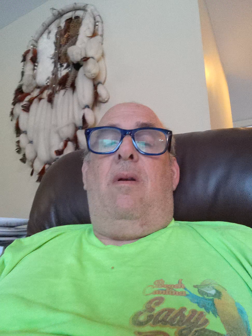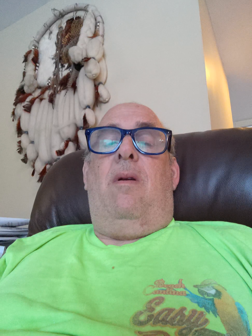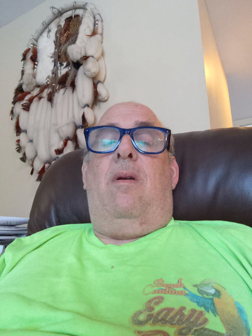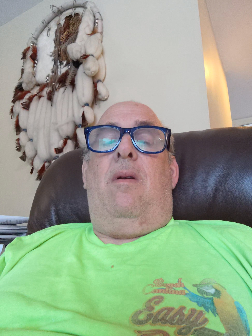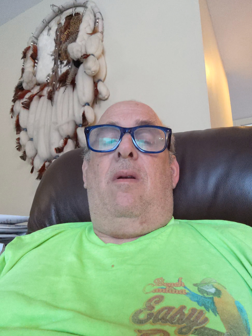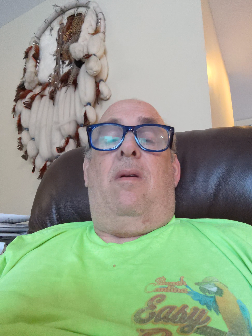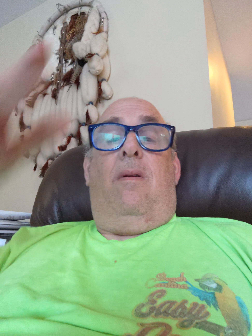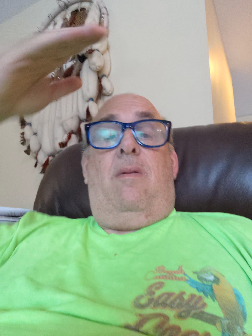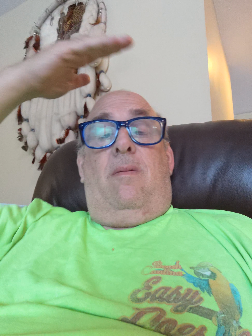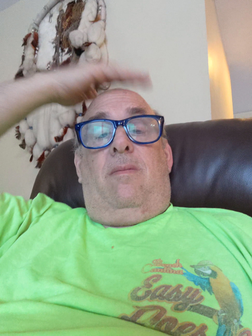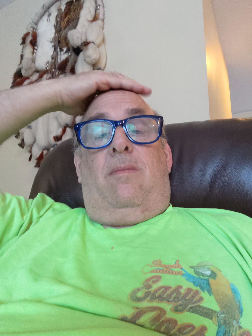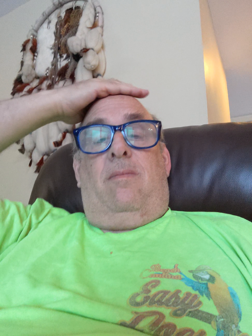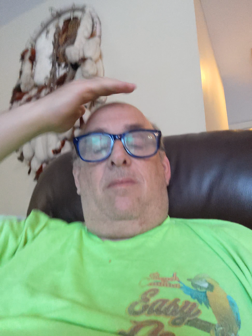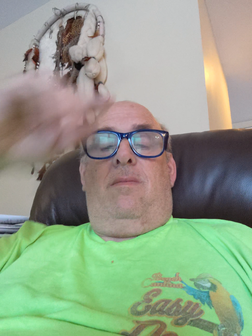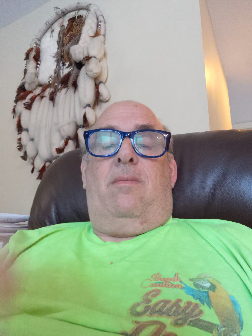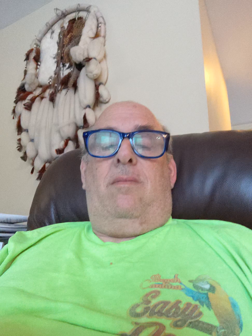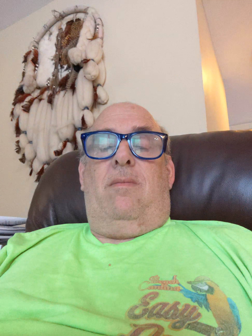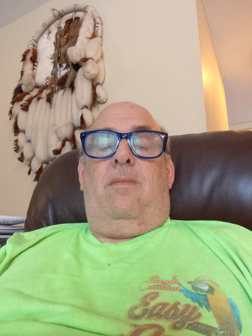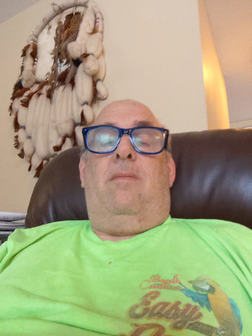hat